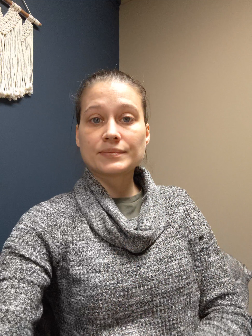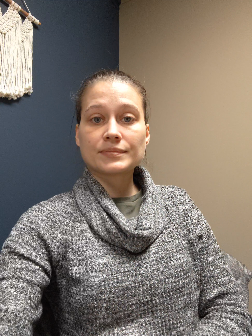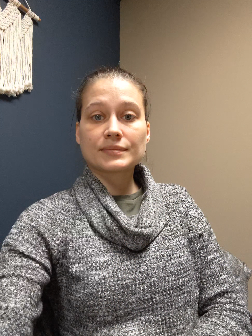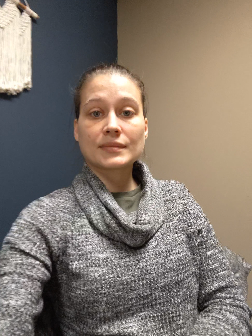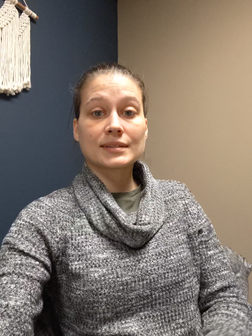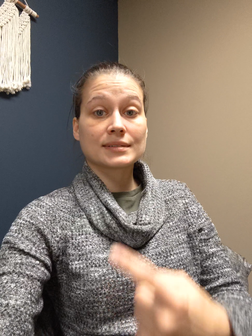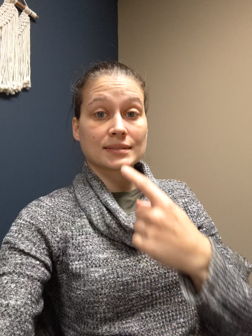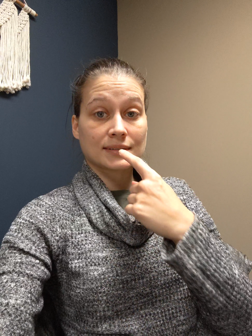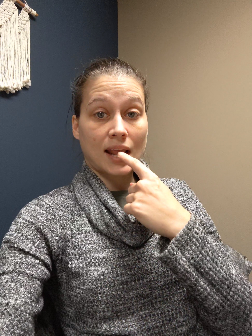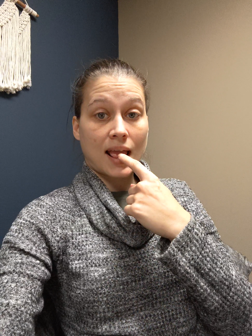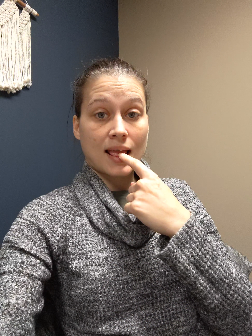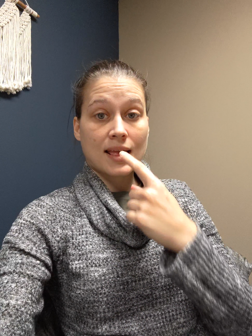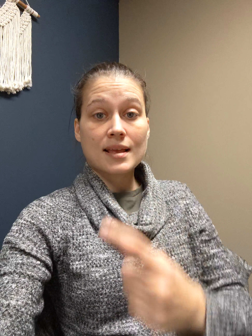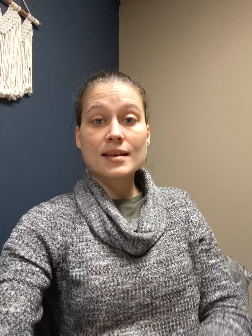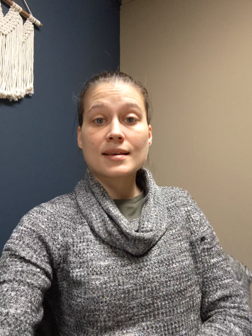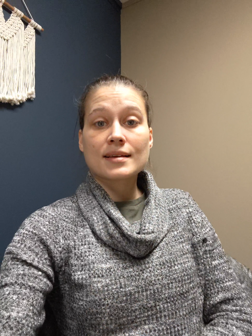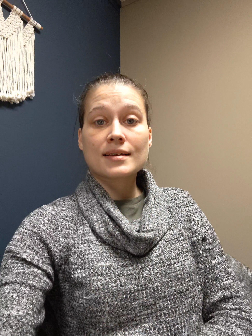tongue